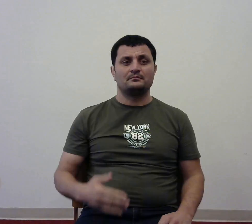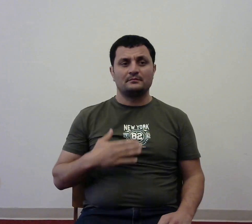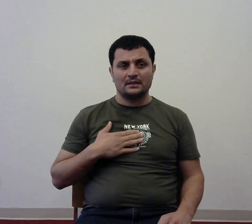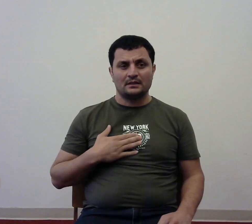mən